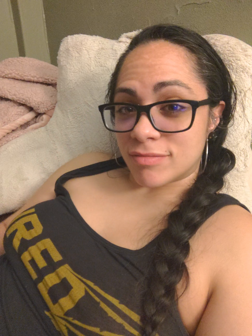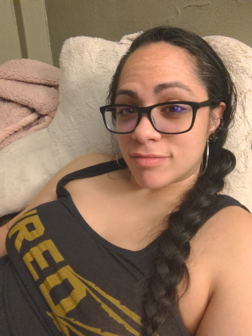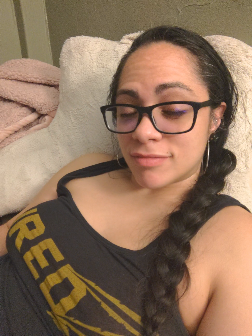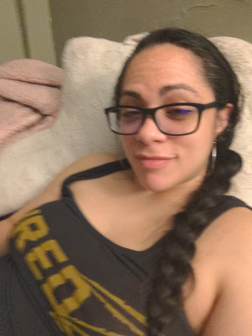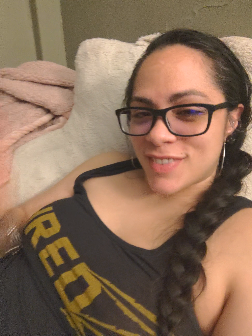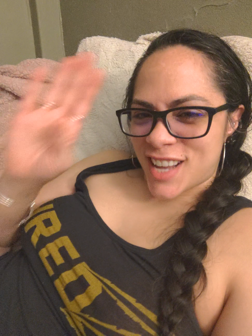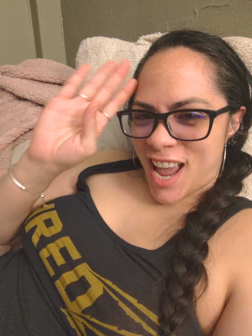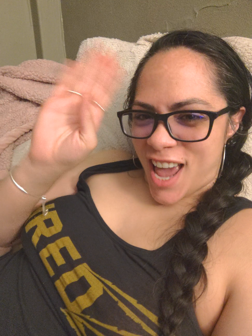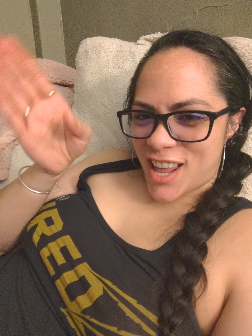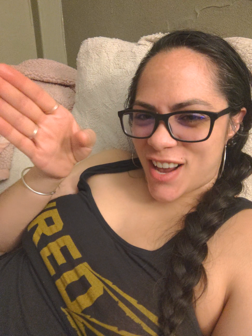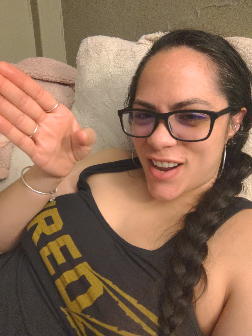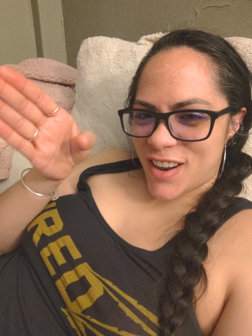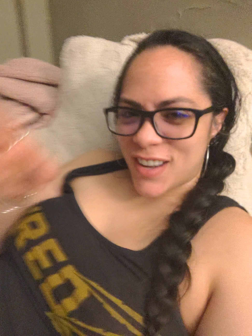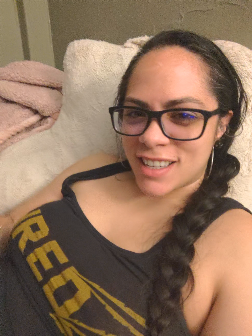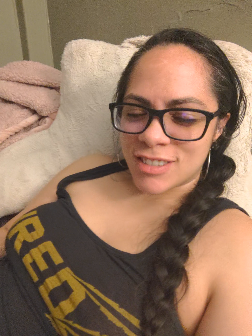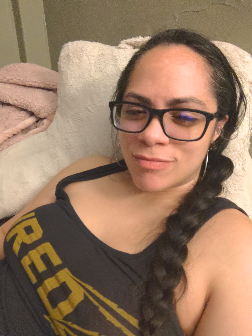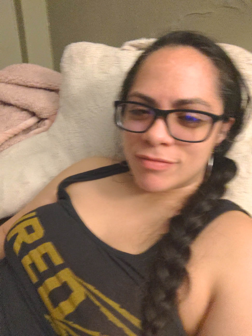hello